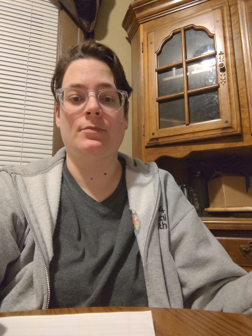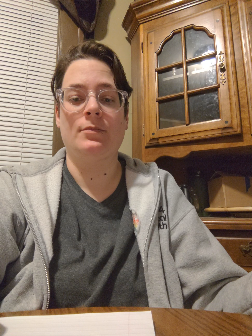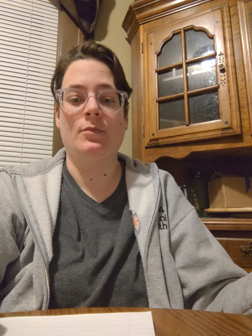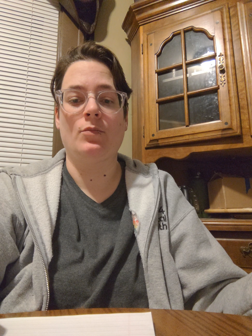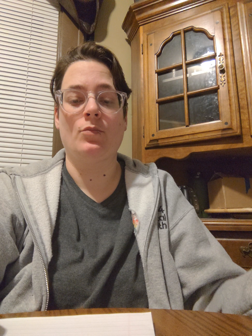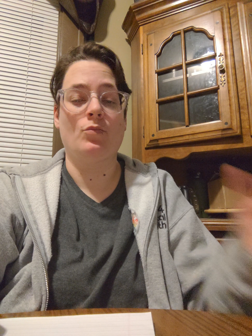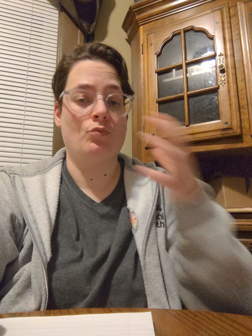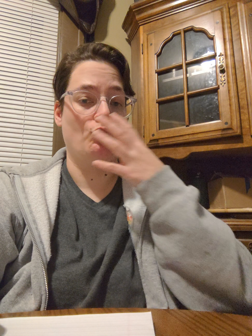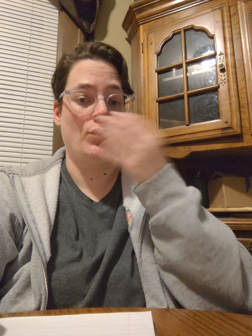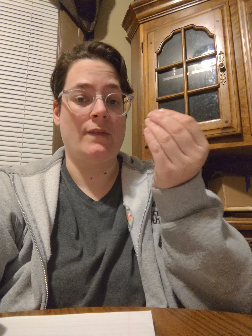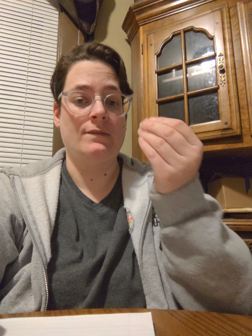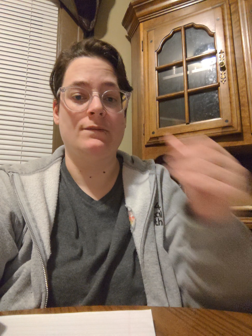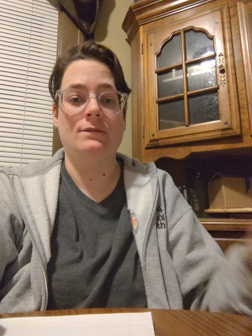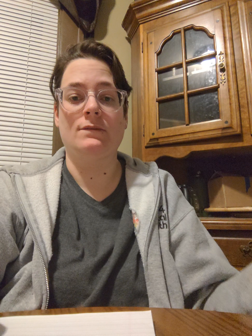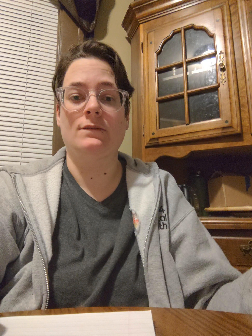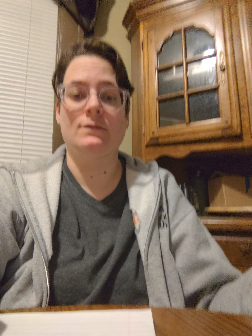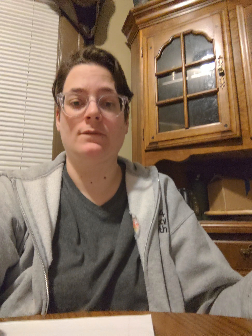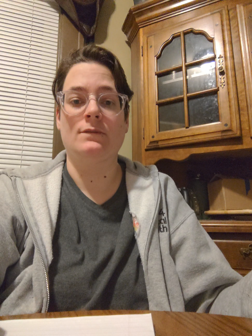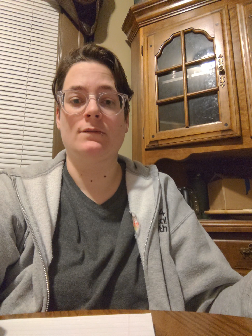wolf